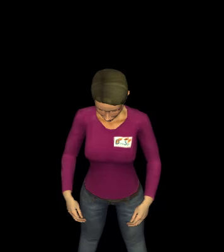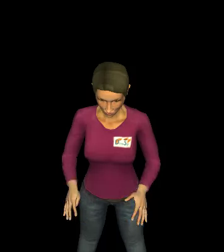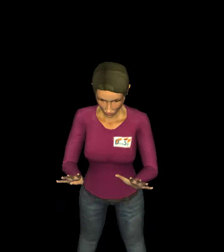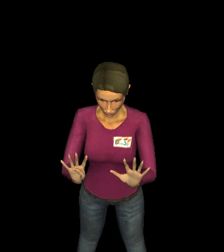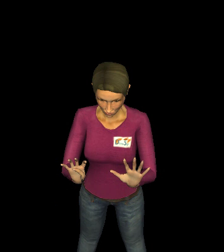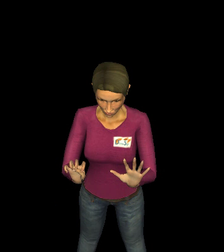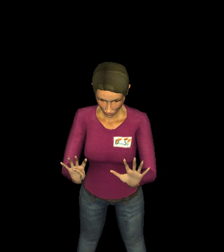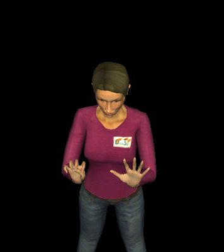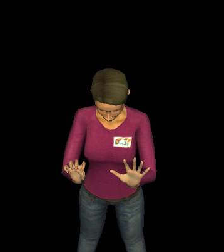90